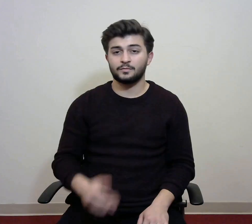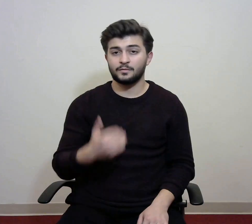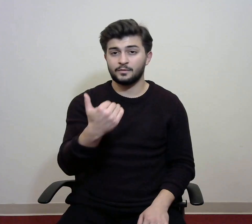sizin